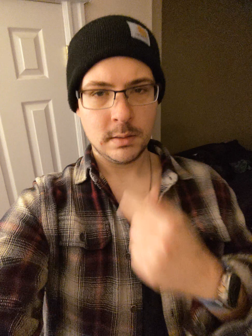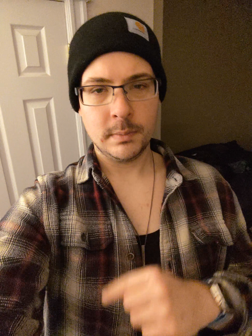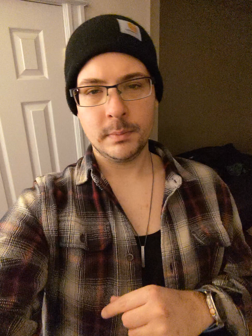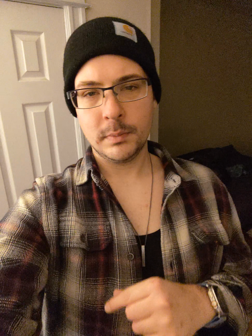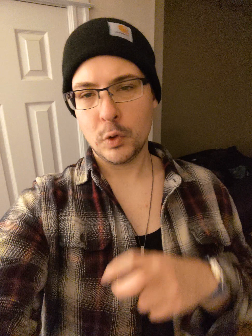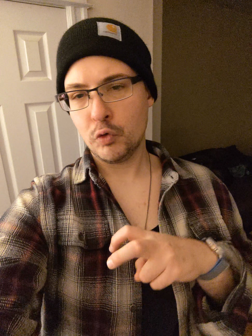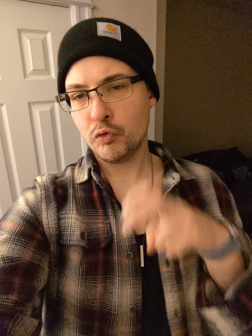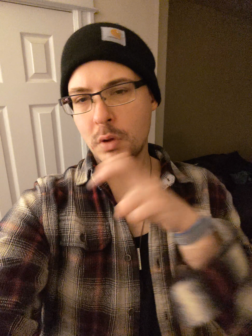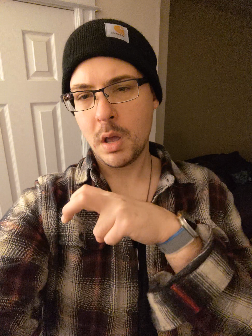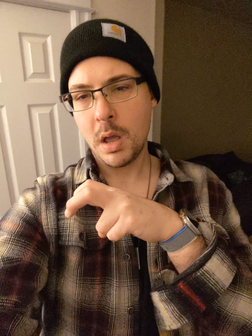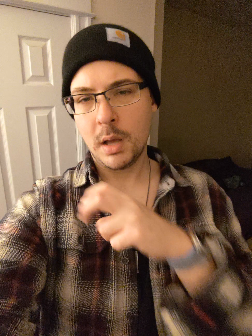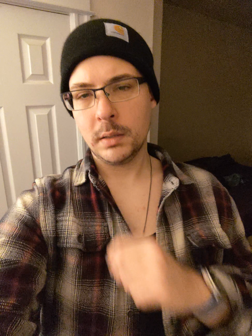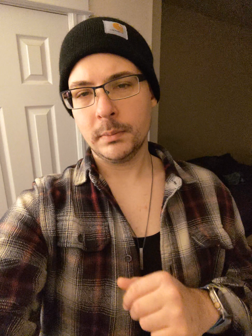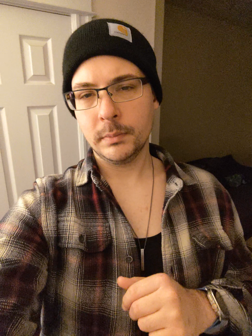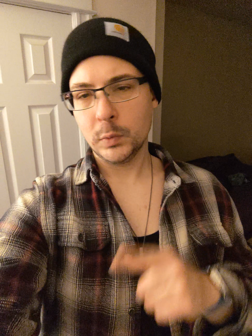ride